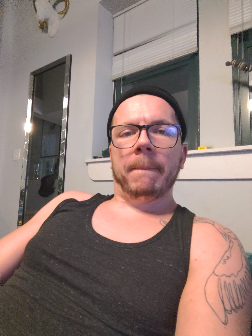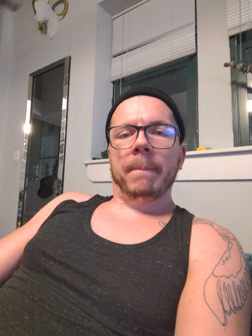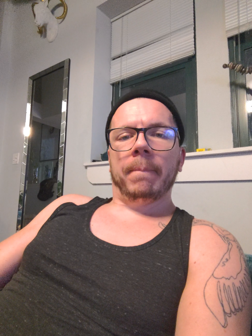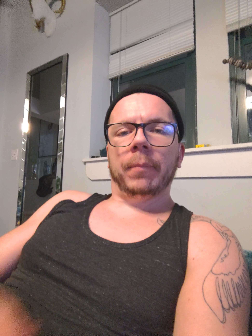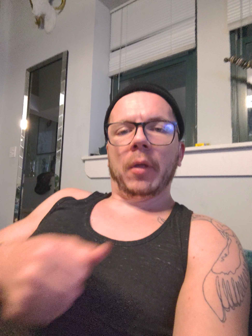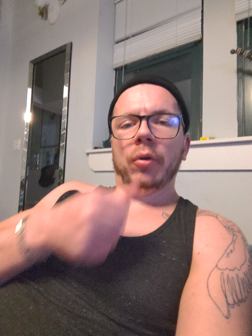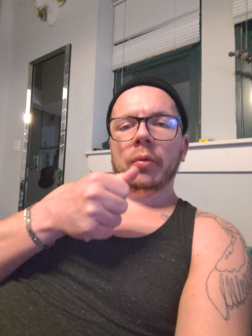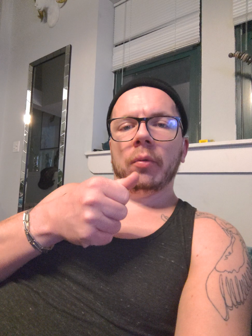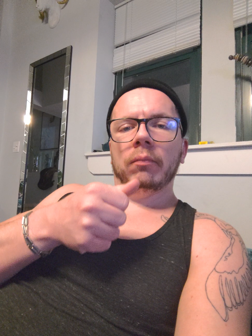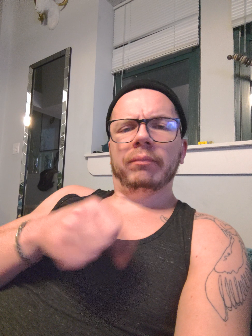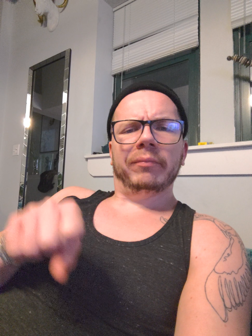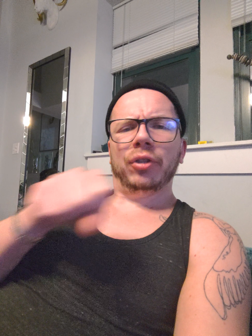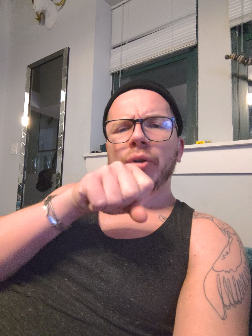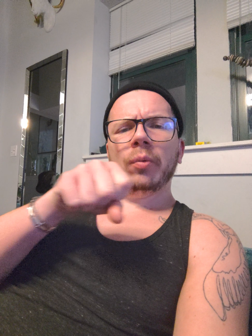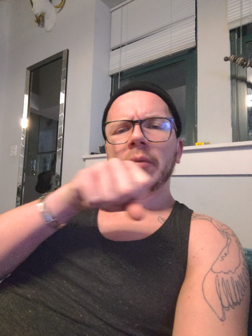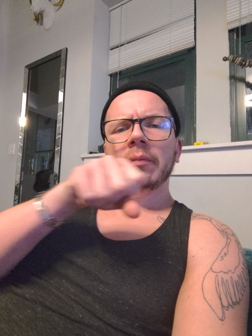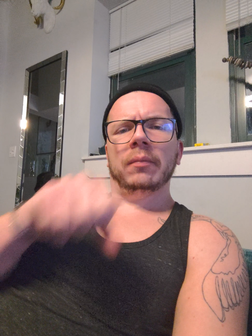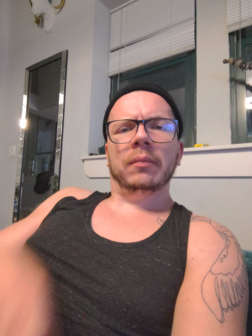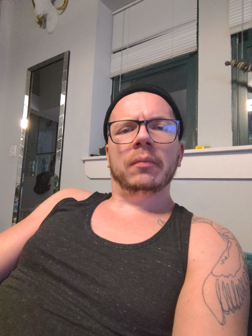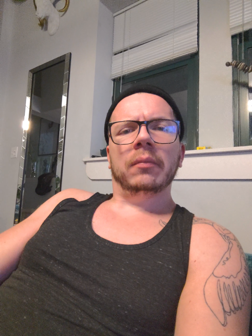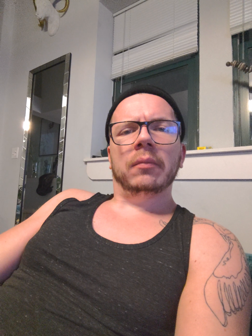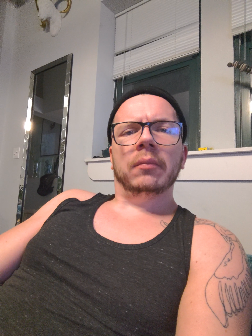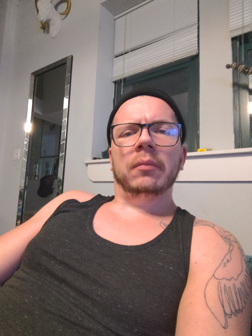shoe